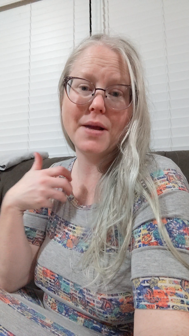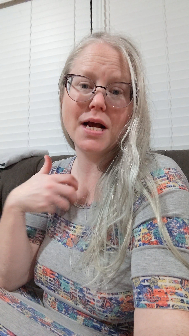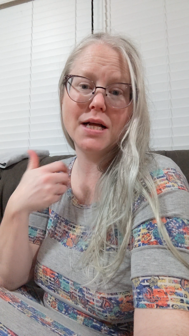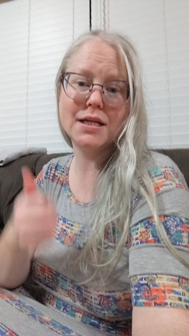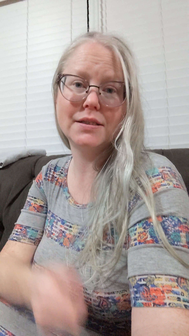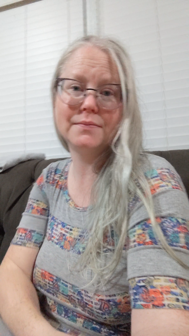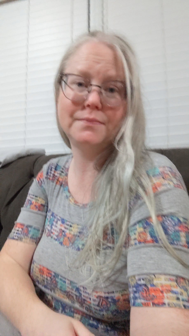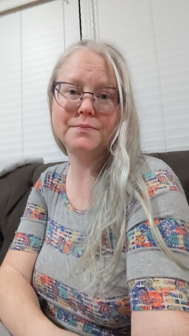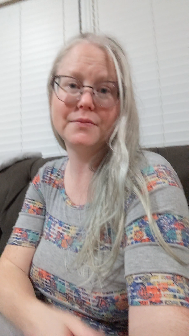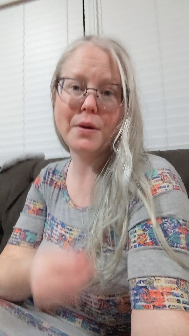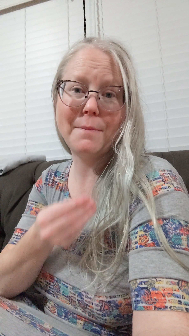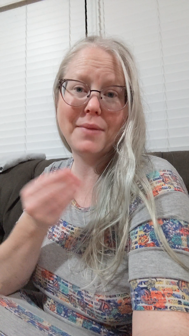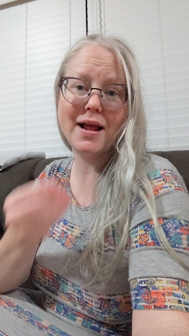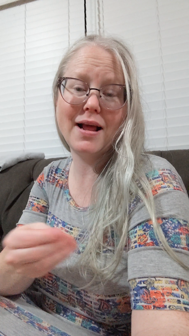buy